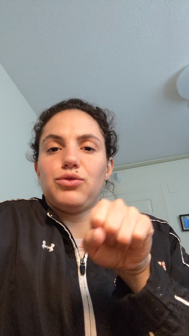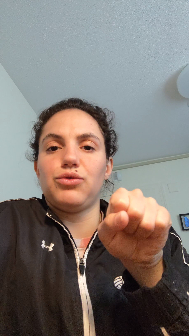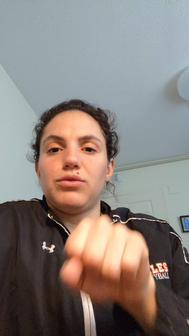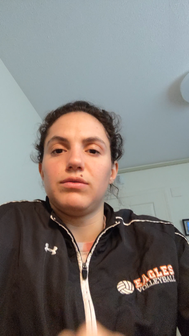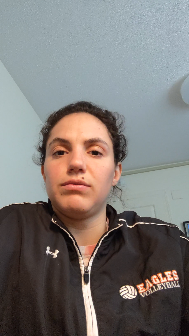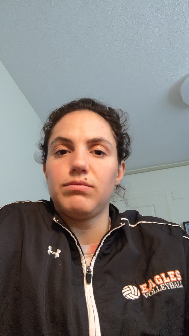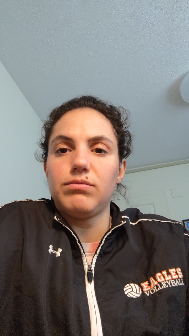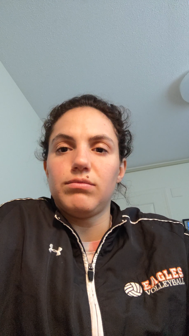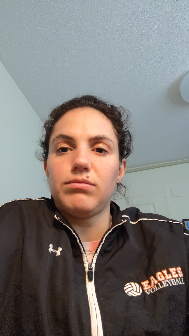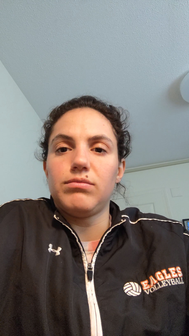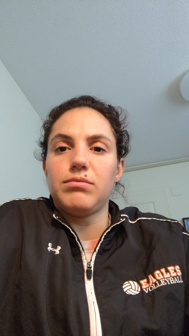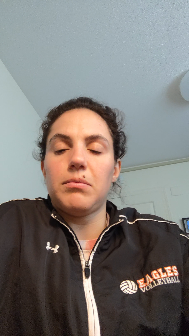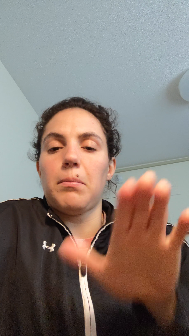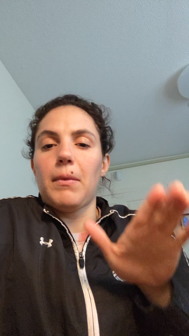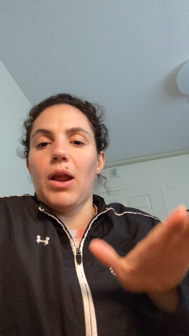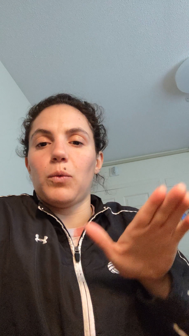penguin